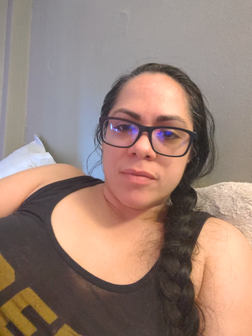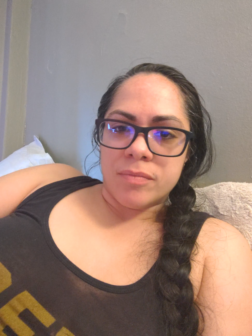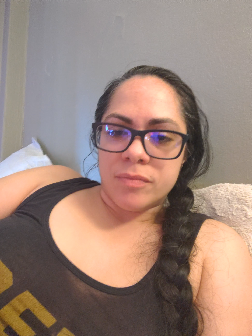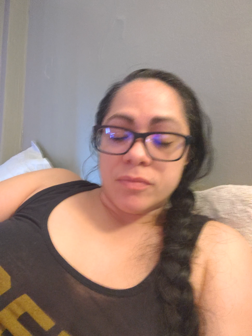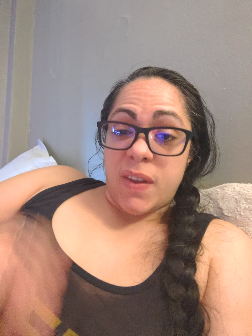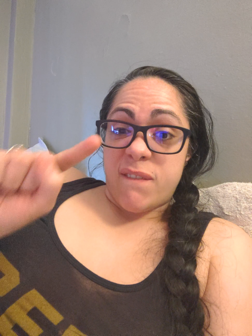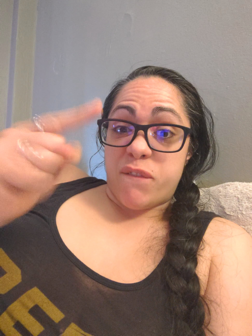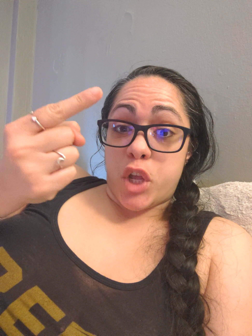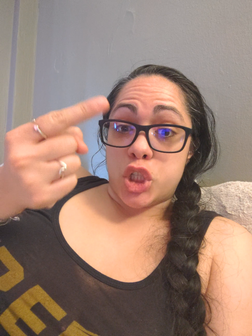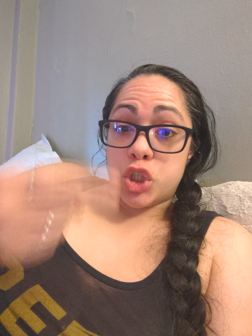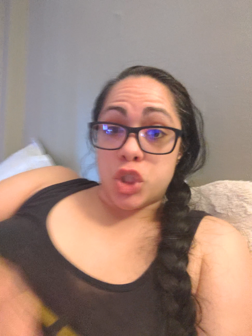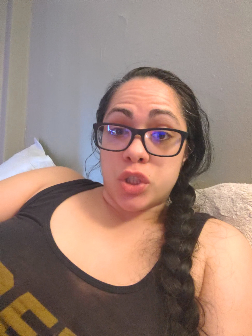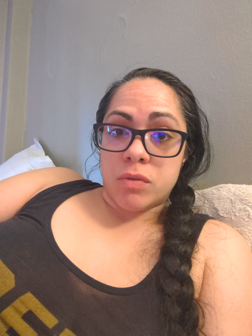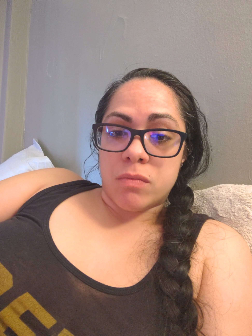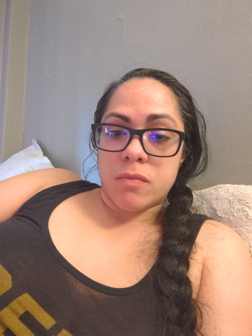first